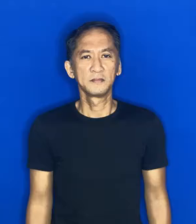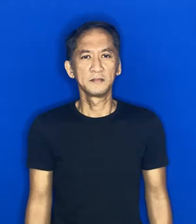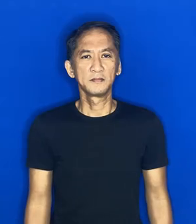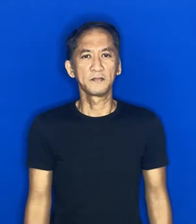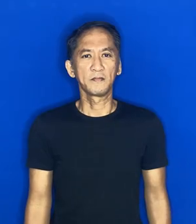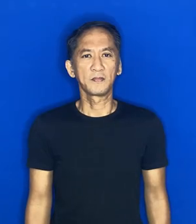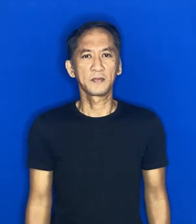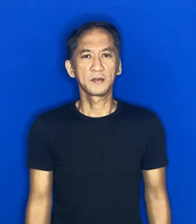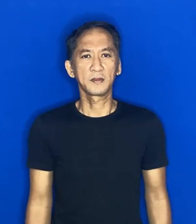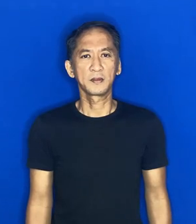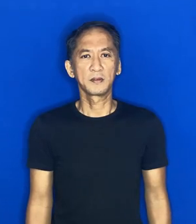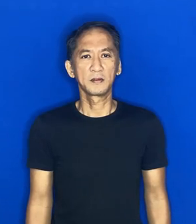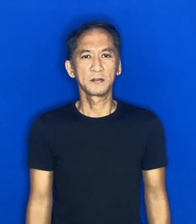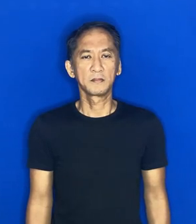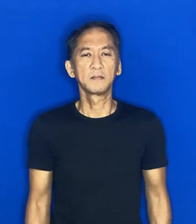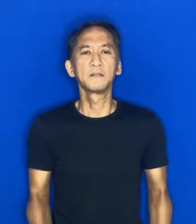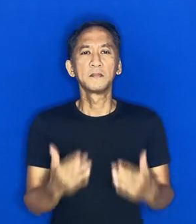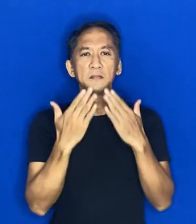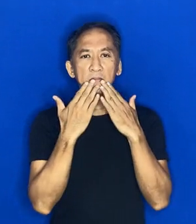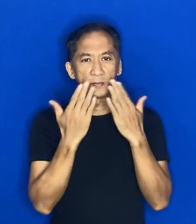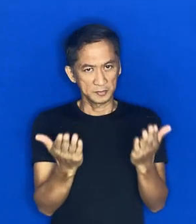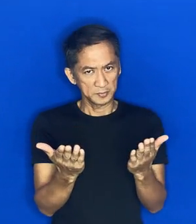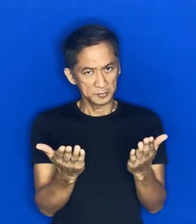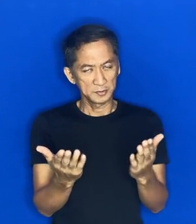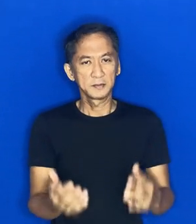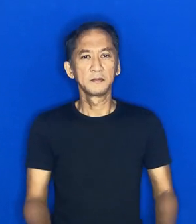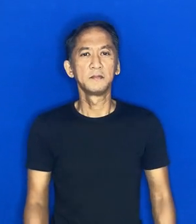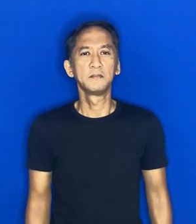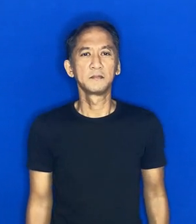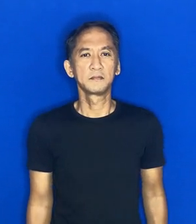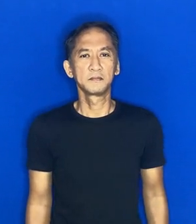thank you